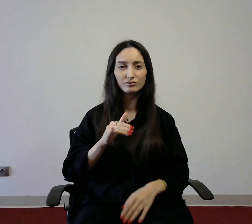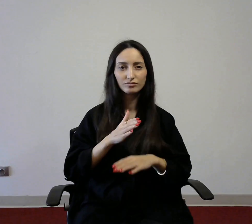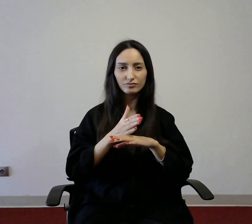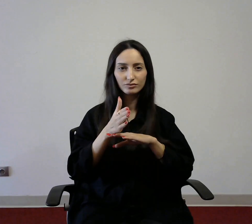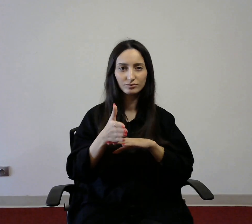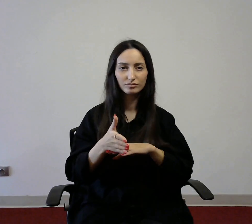müraciət